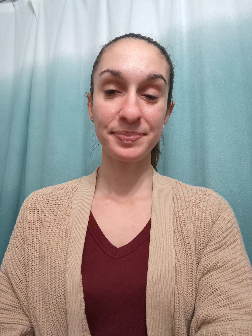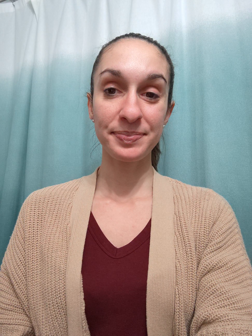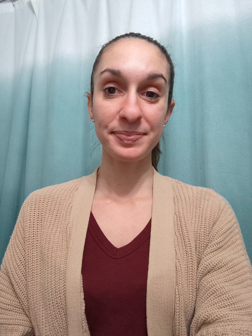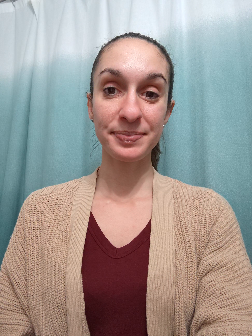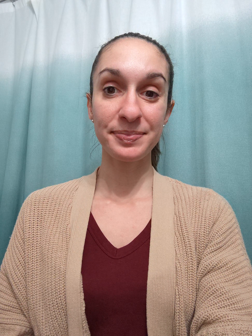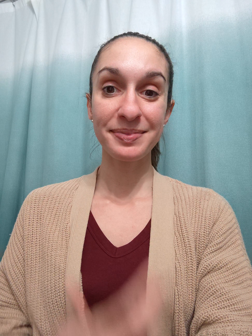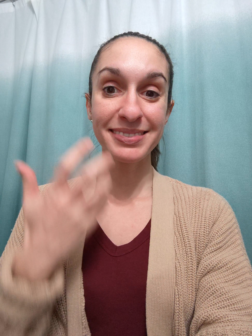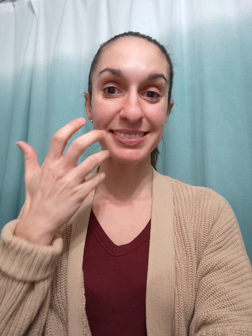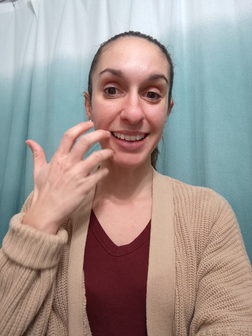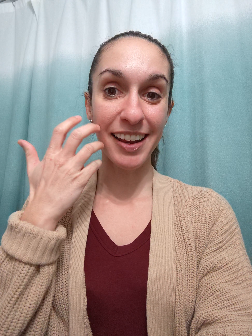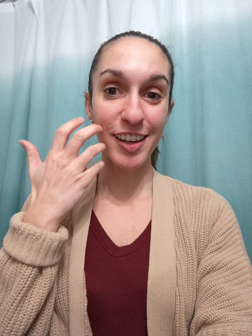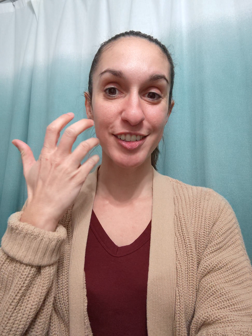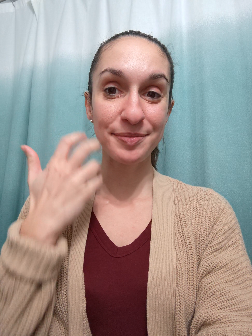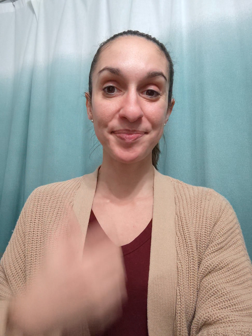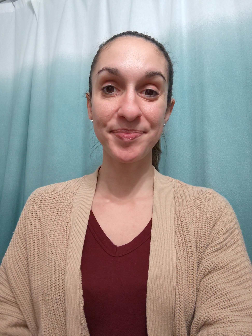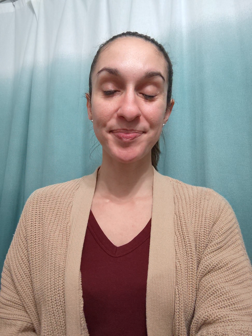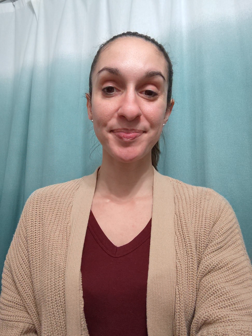tiger